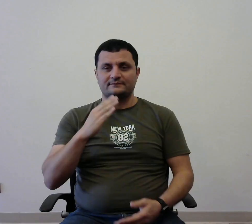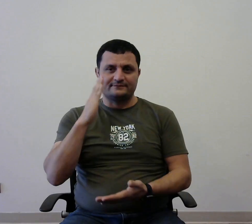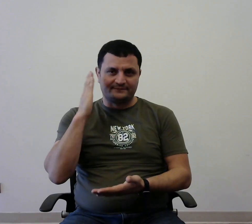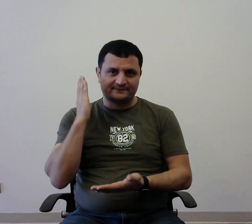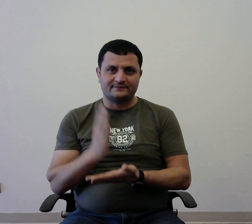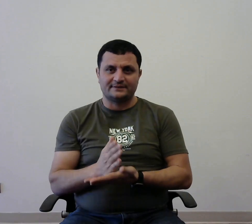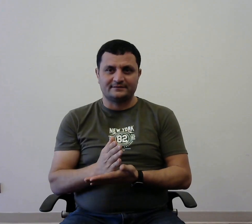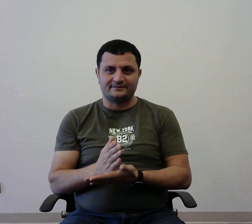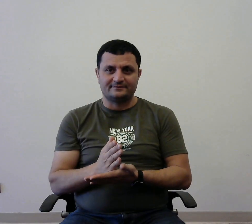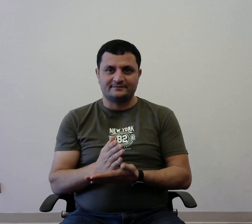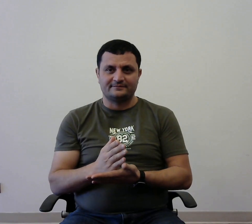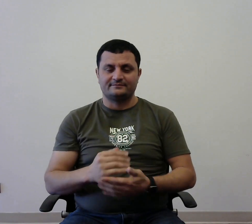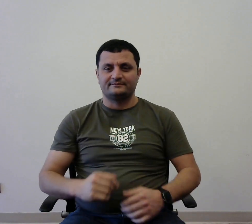var